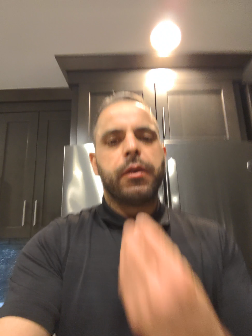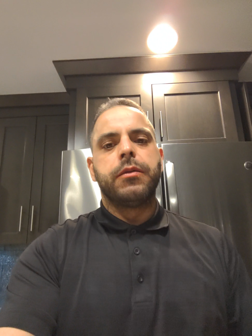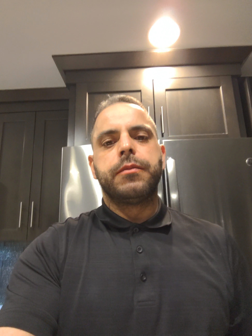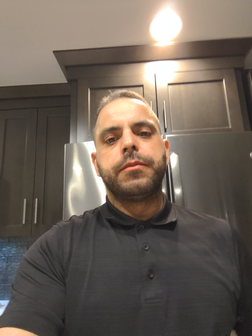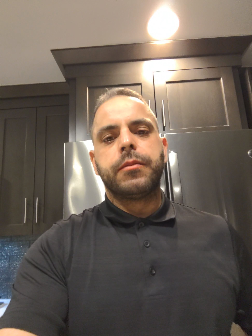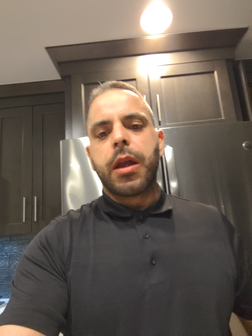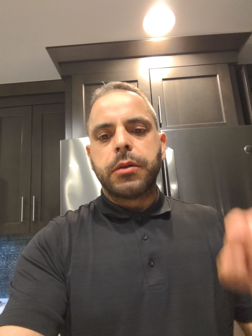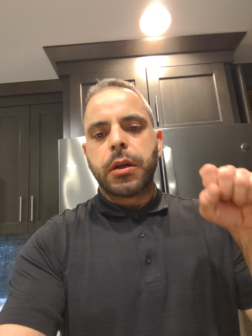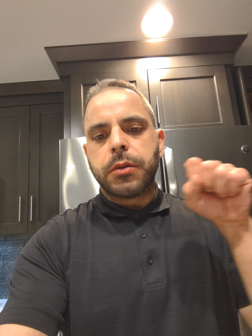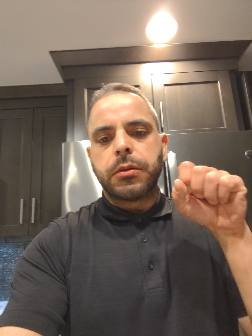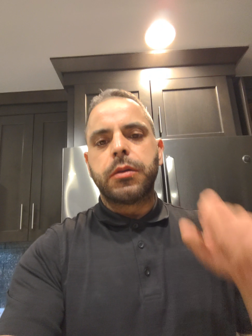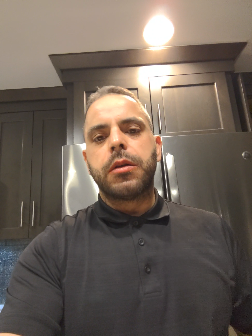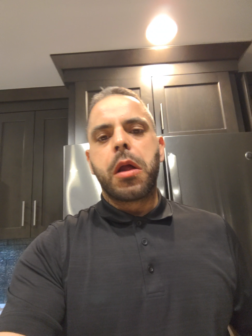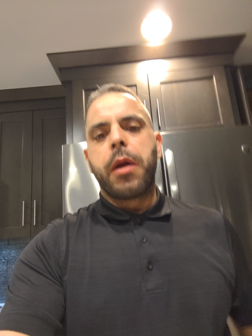carrot